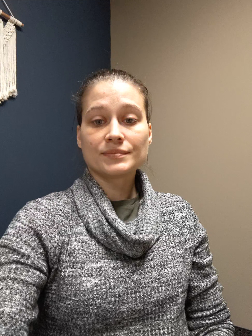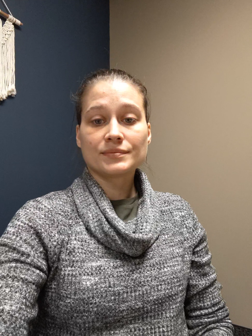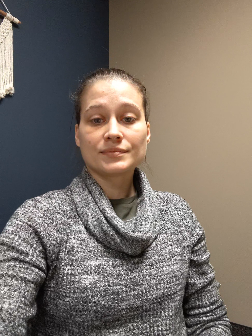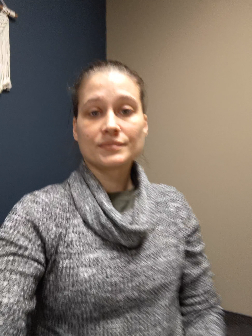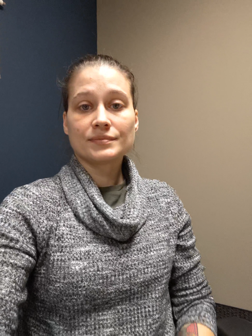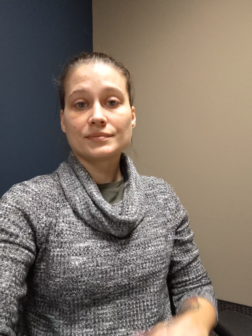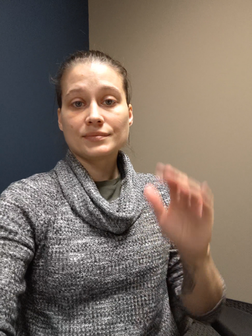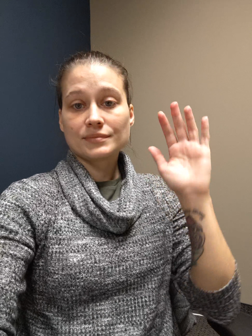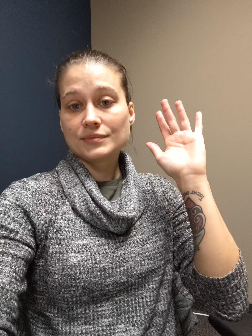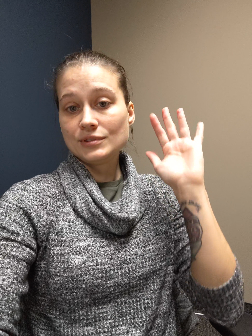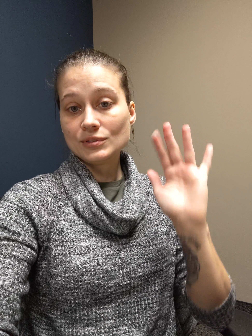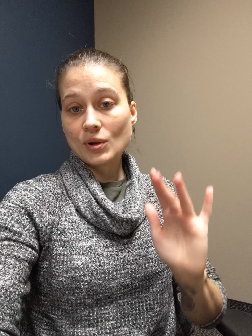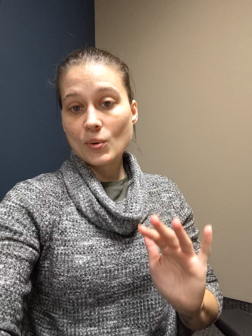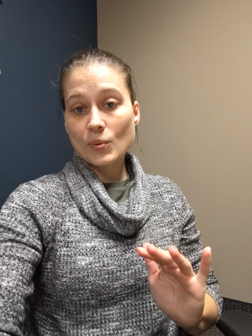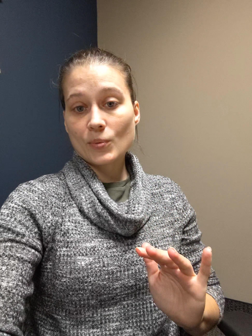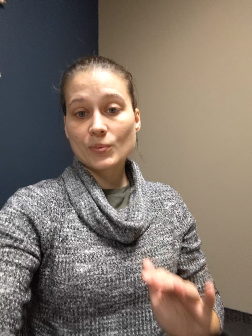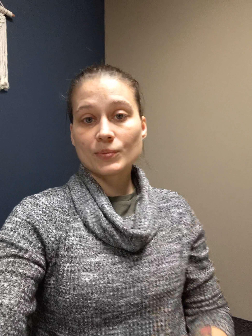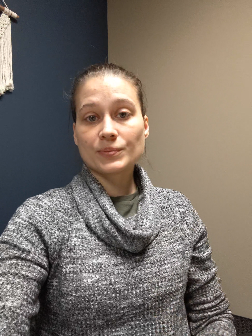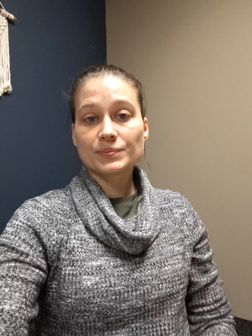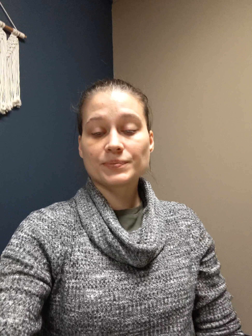snow